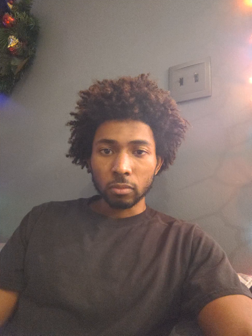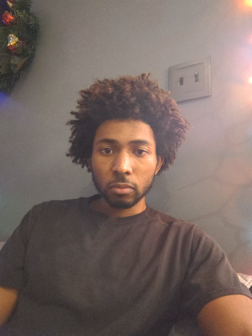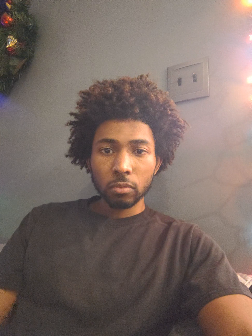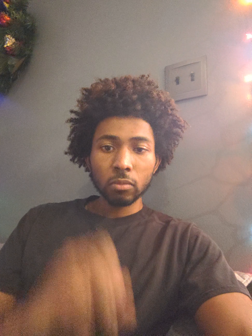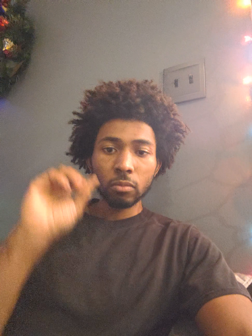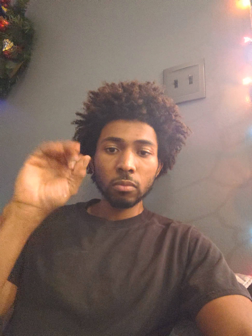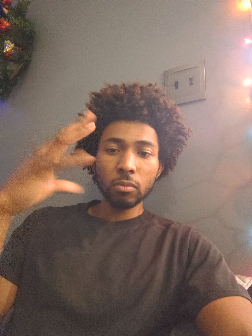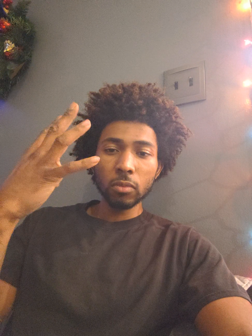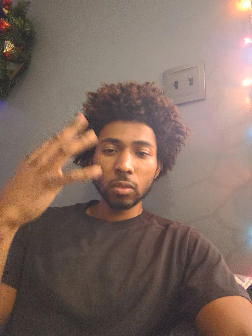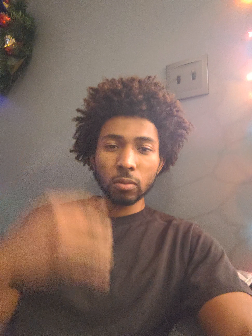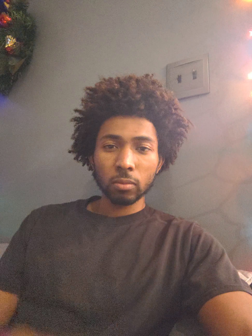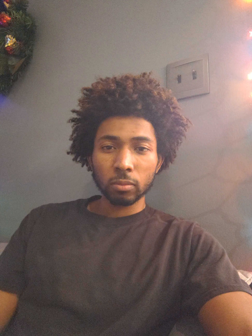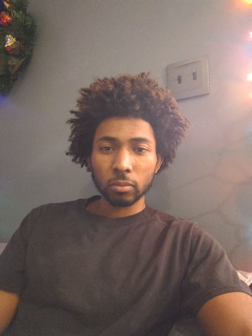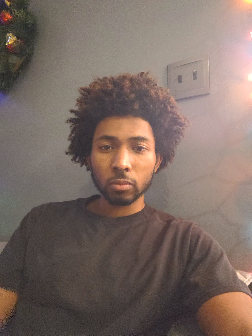sun